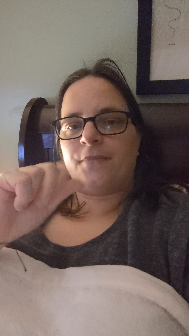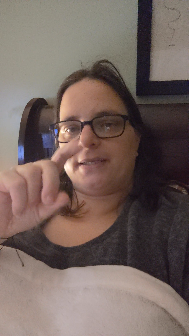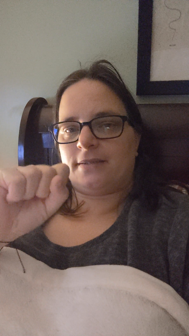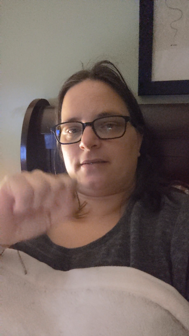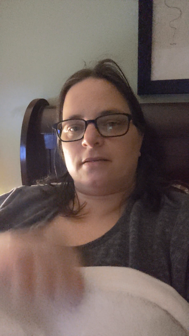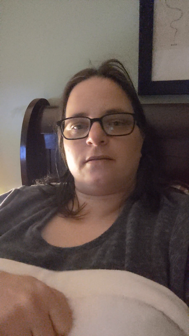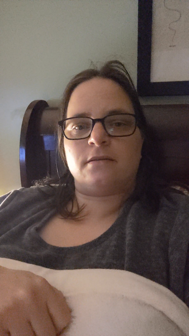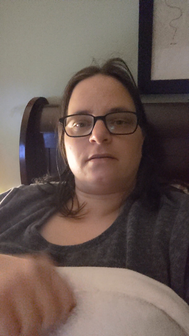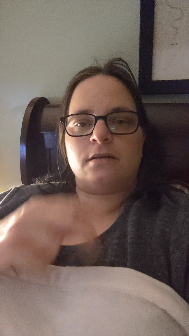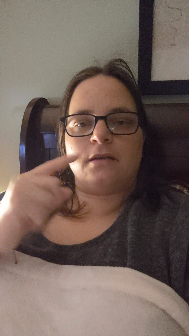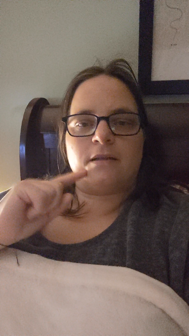candy